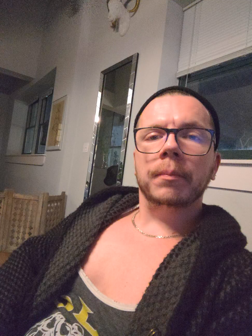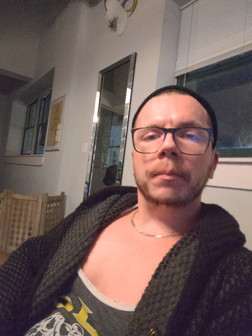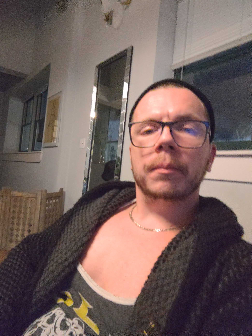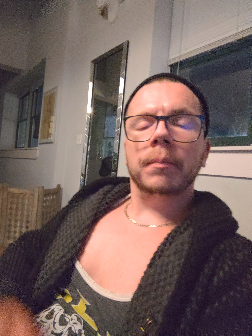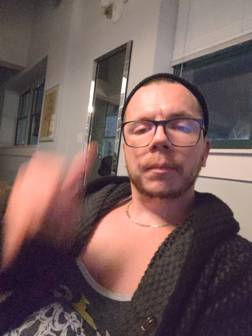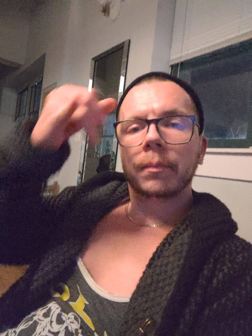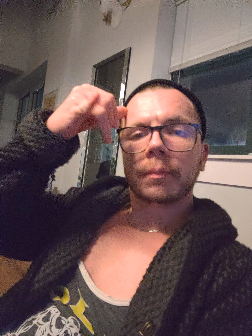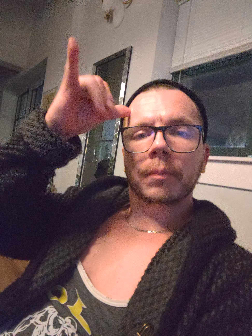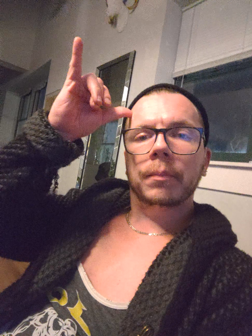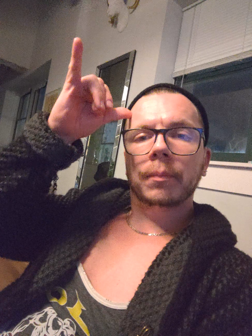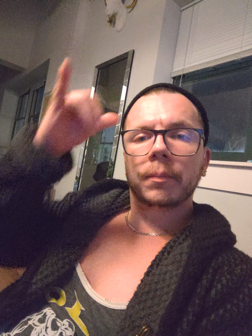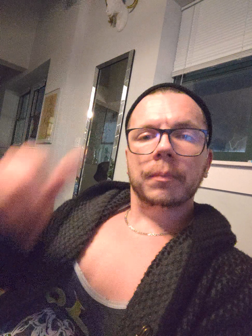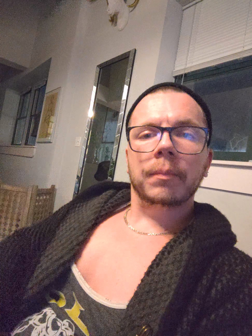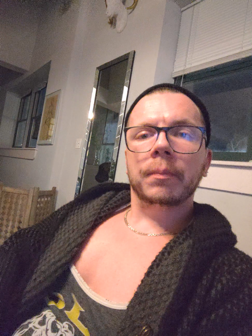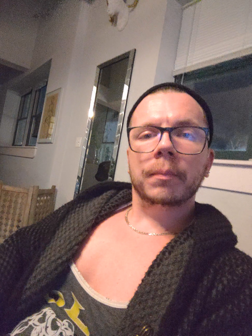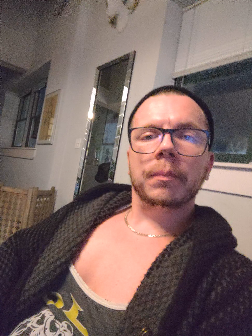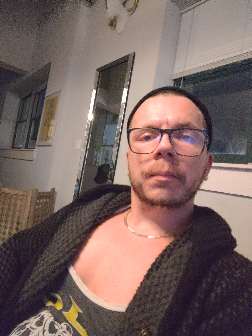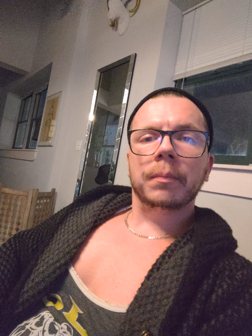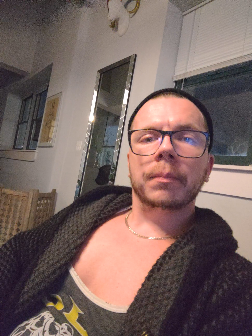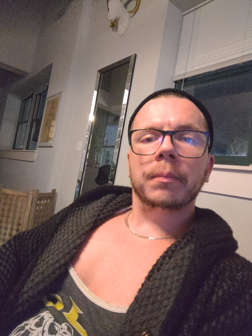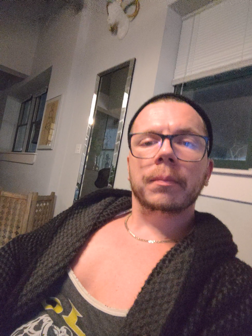cow